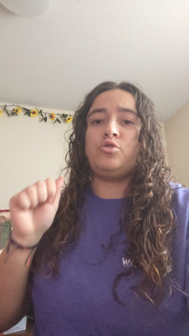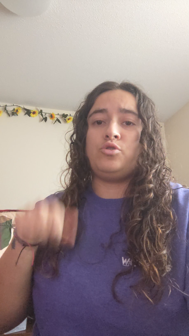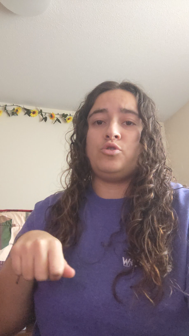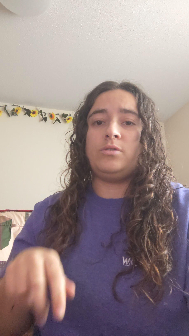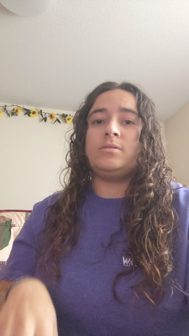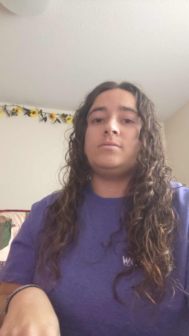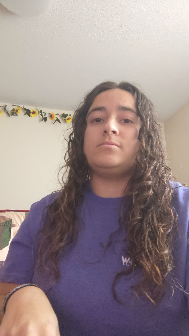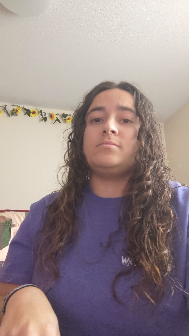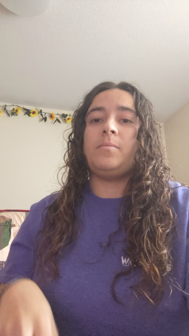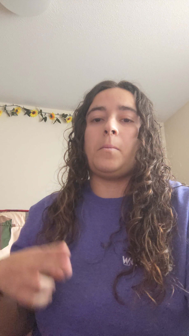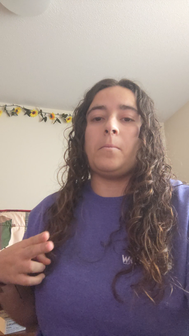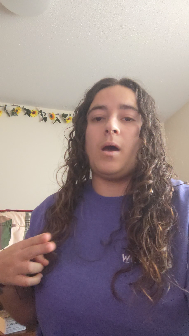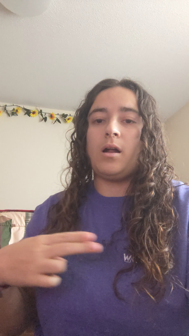belt